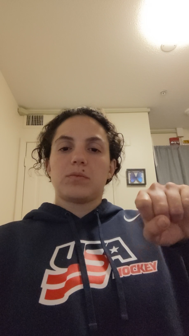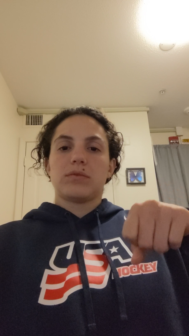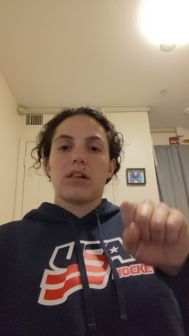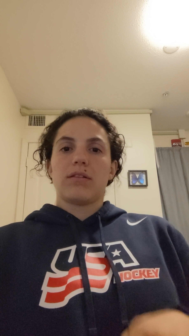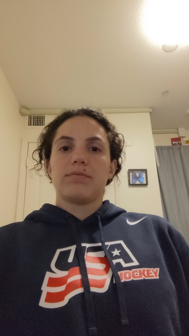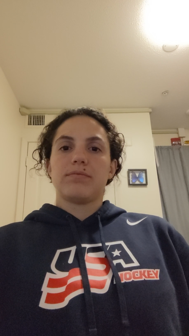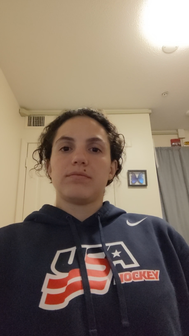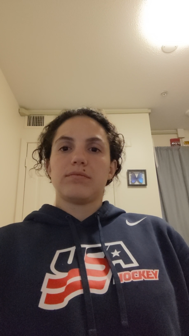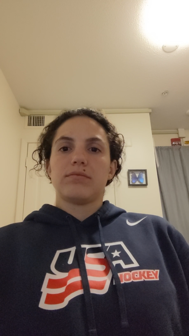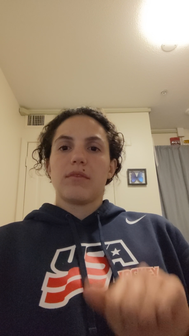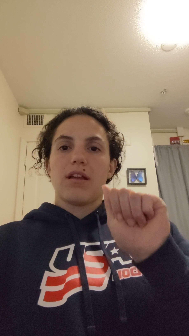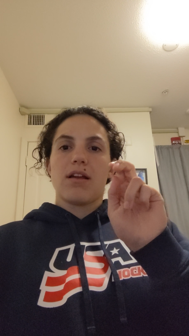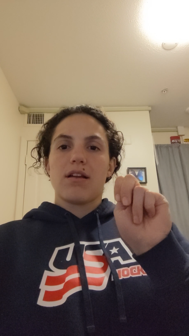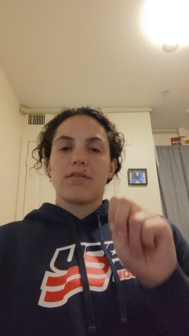an